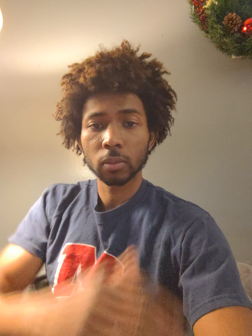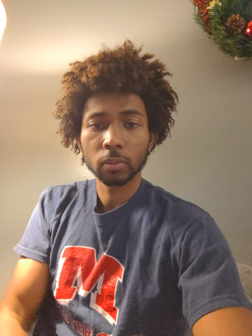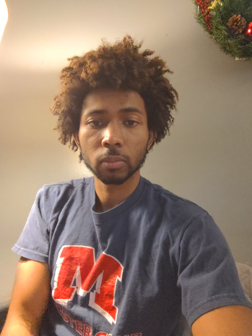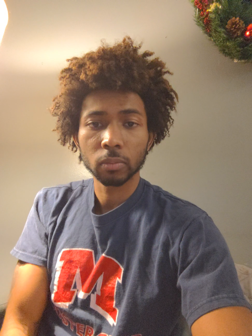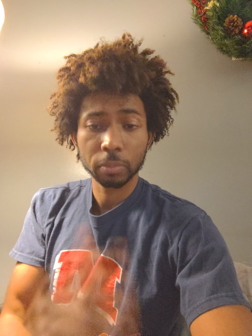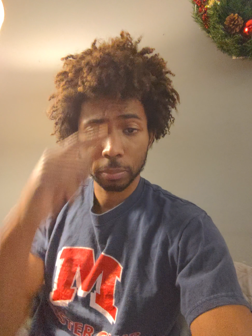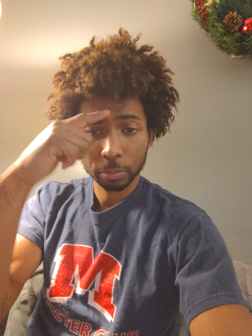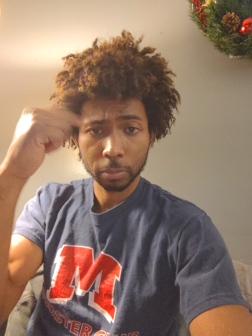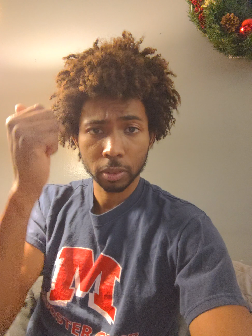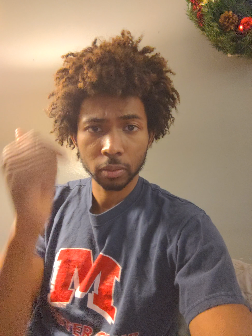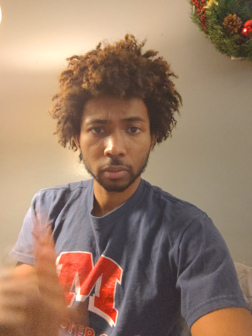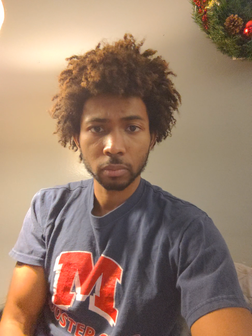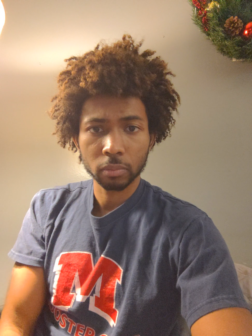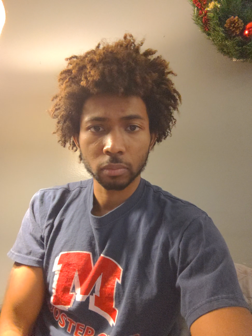because